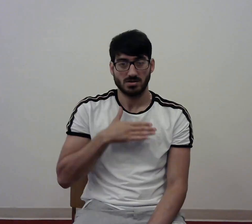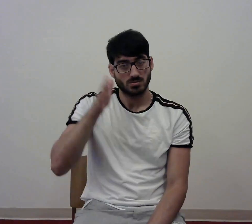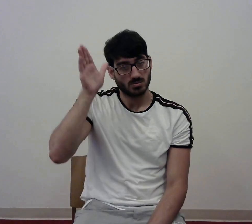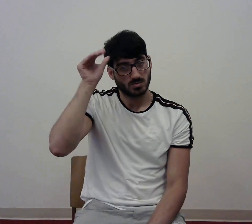su